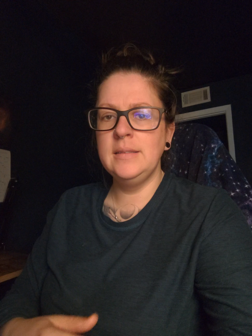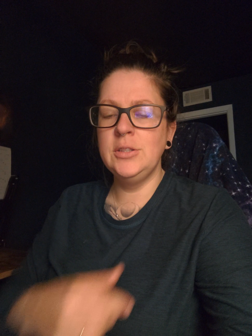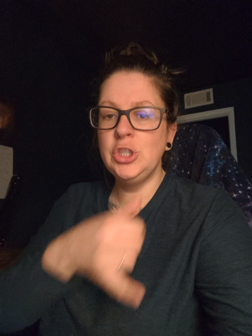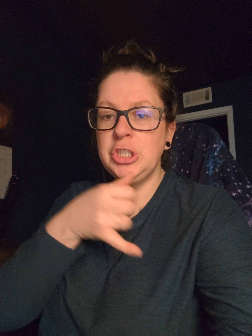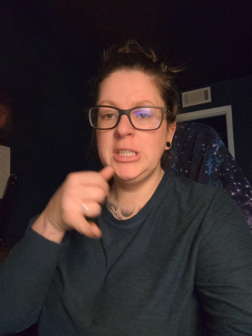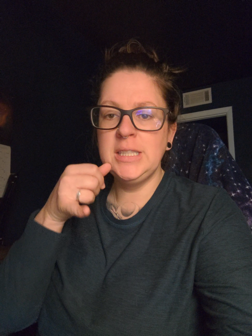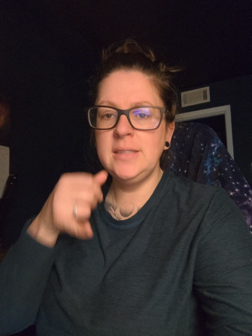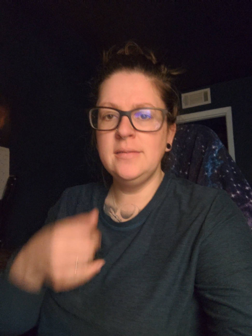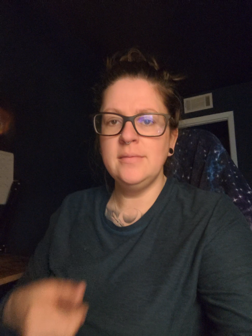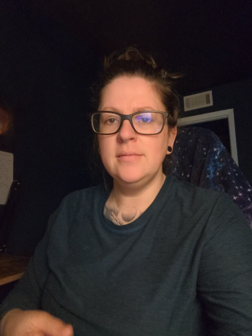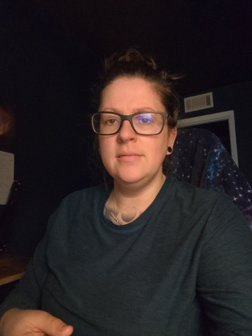jeans